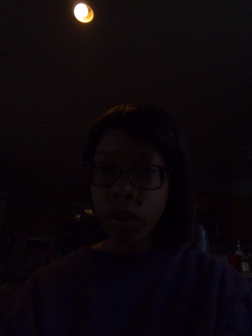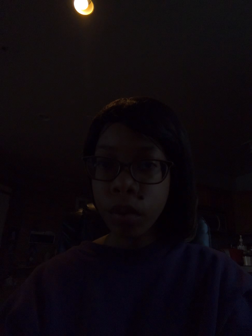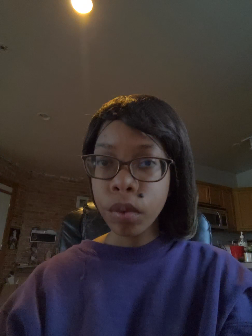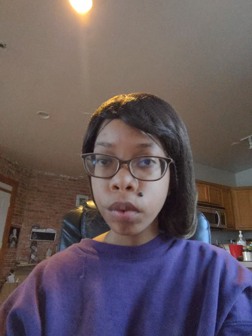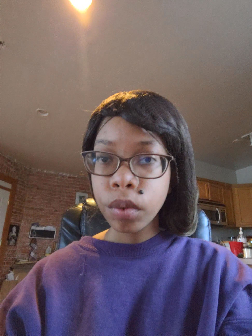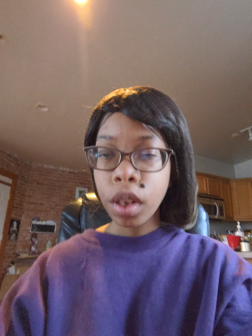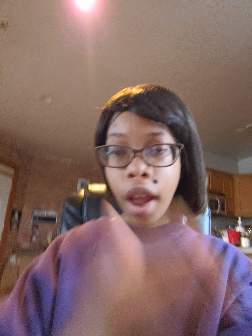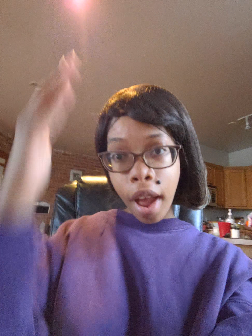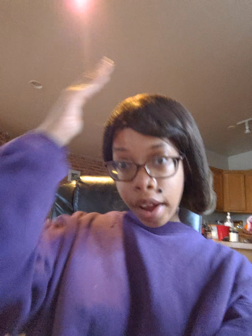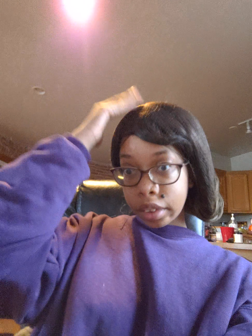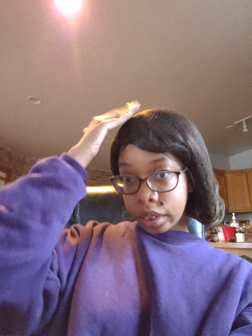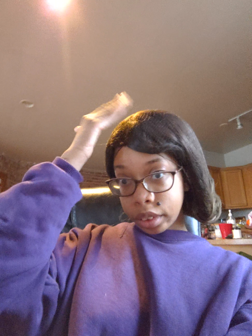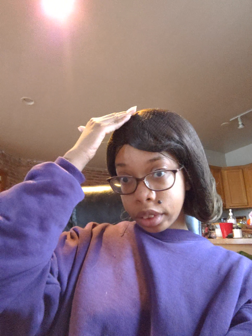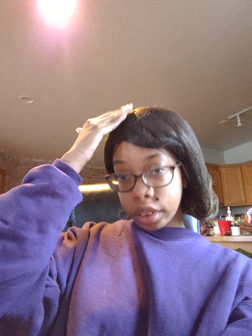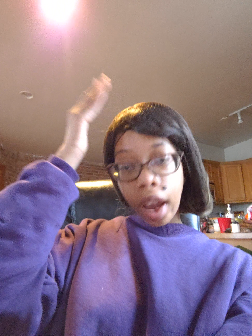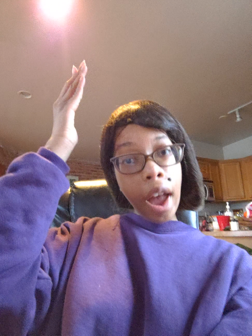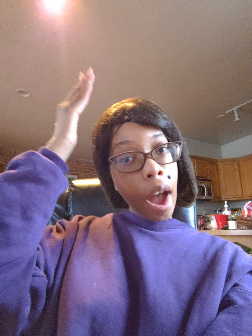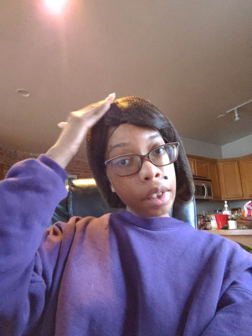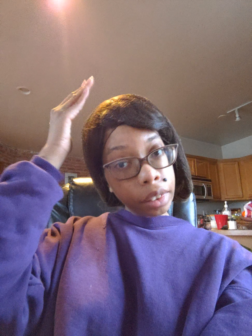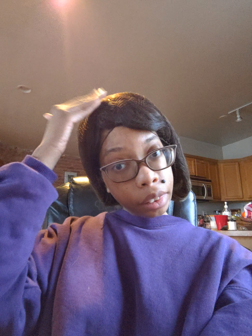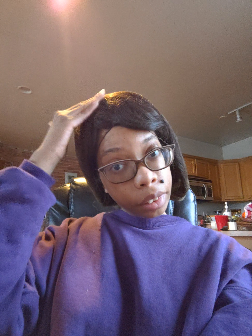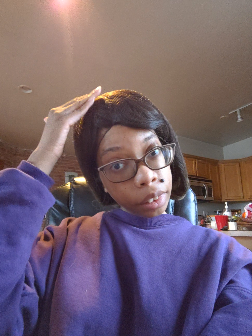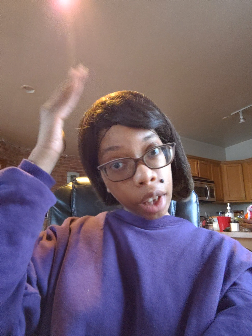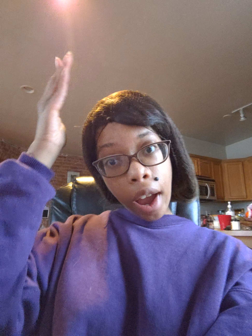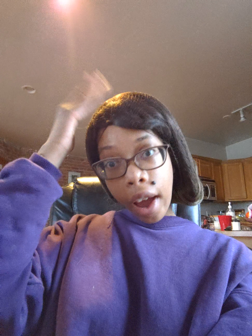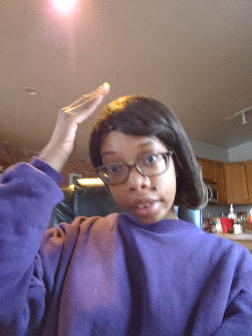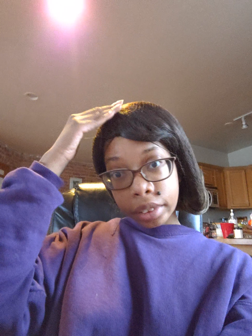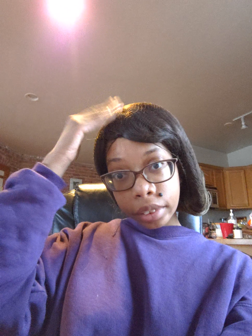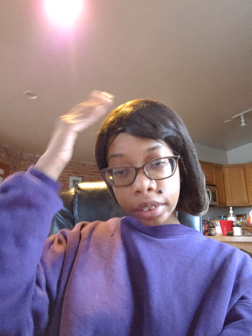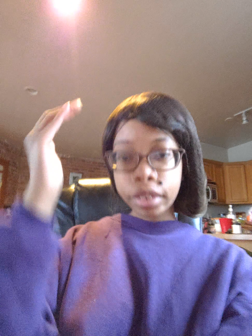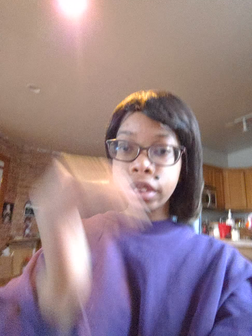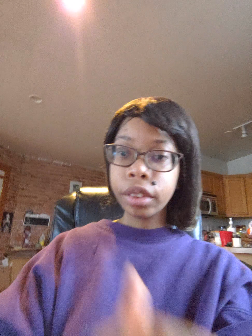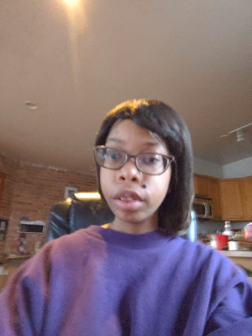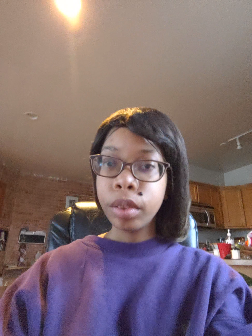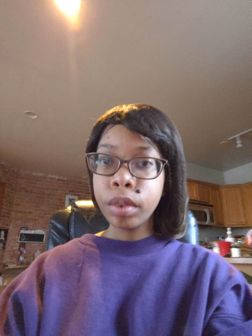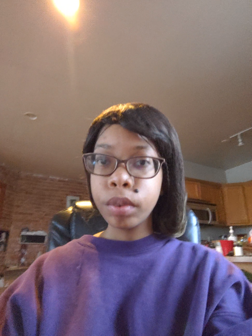hat